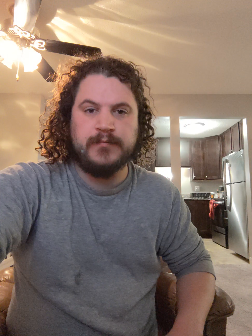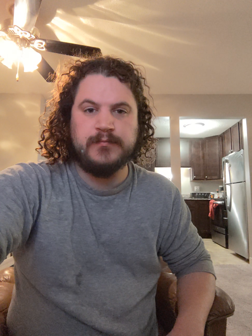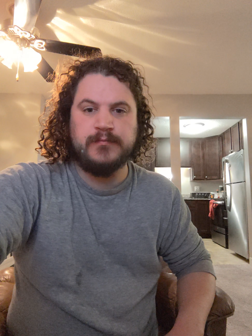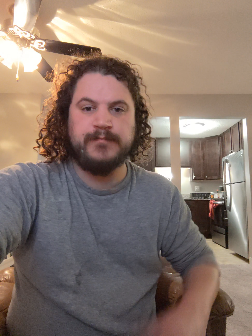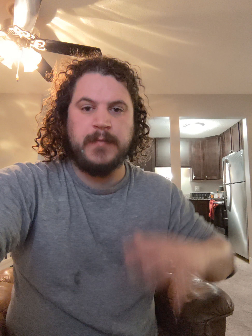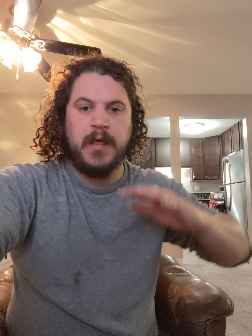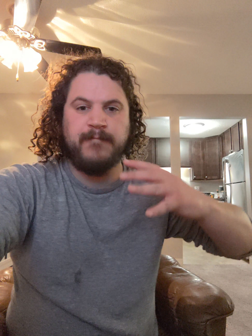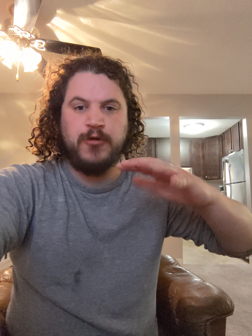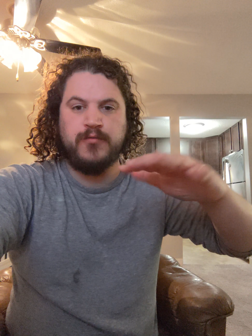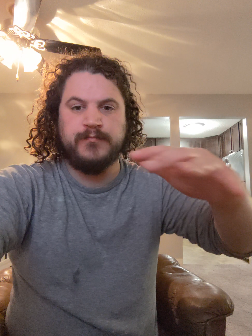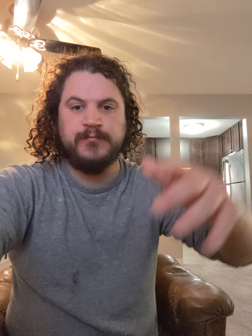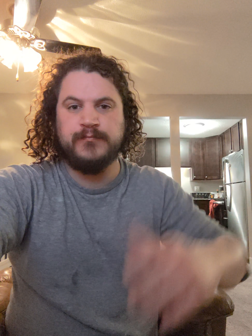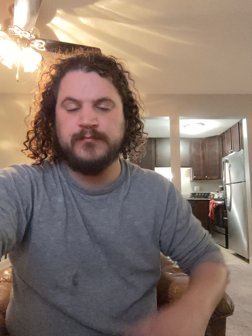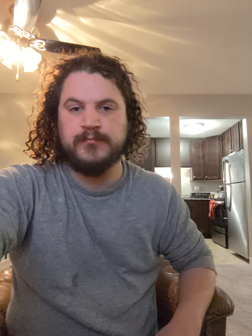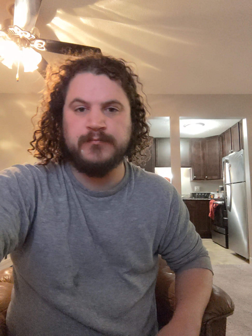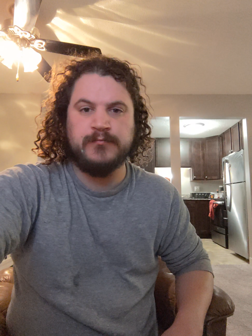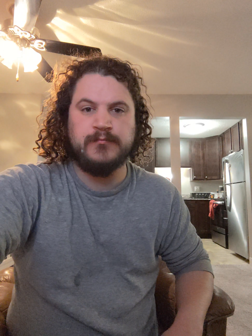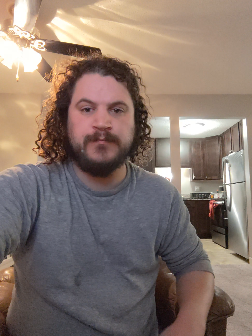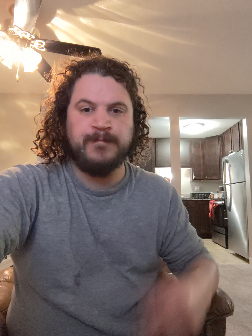helicopter